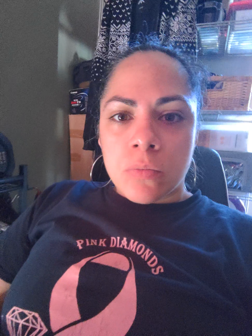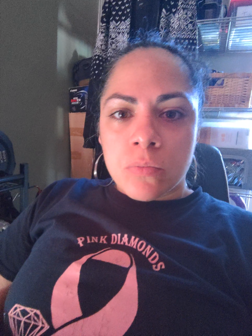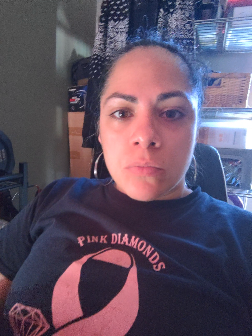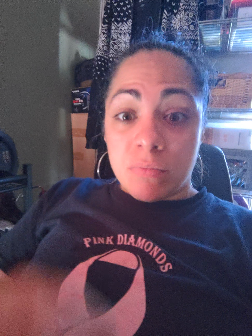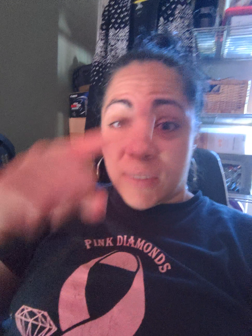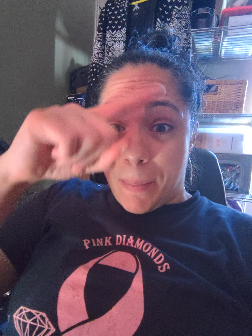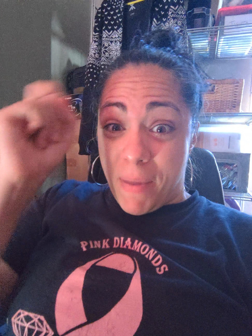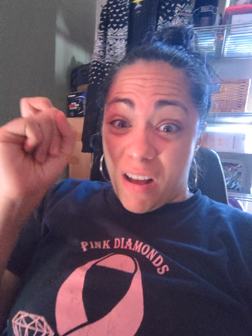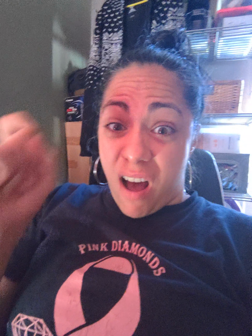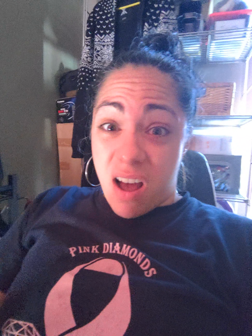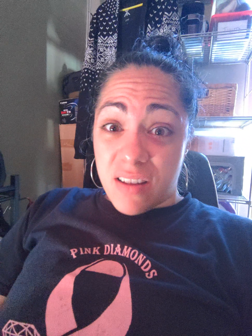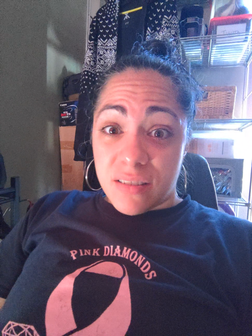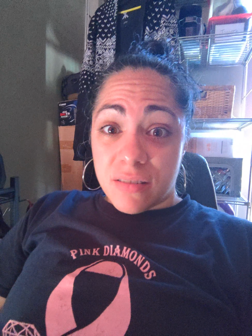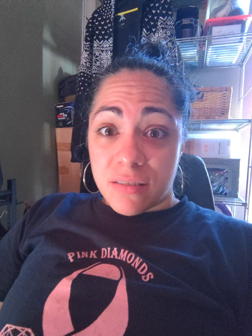because